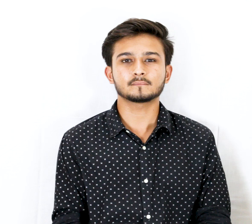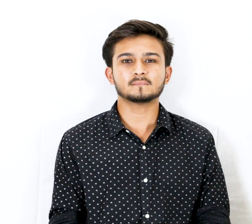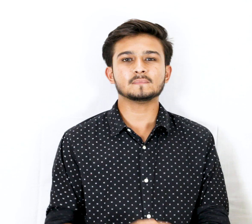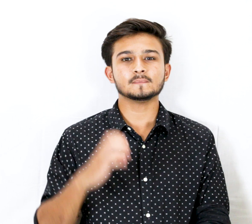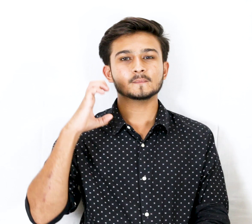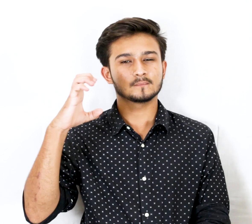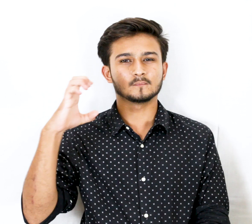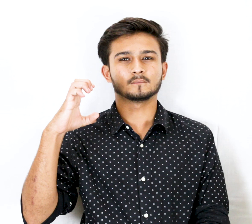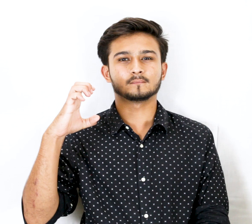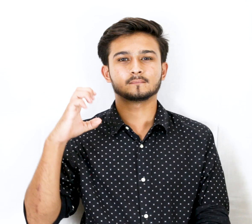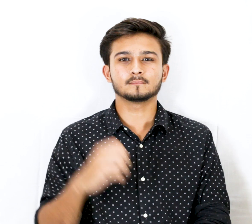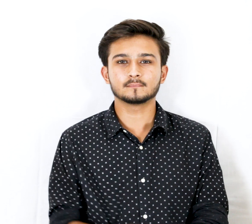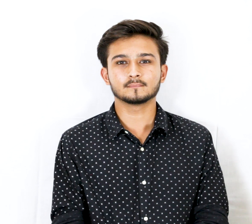stiff